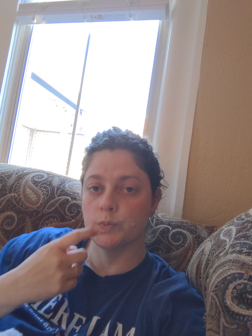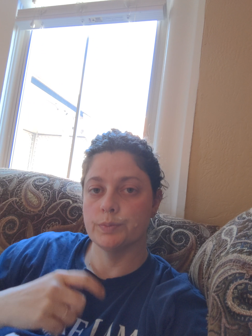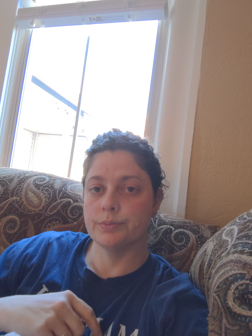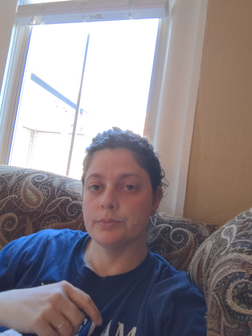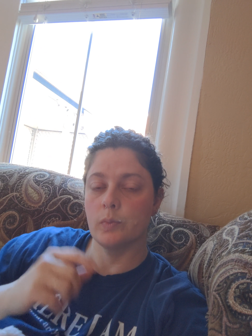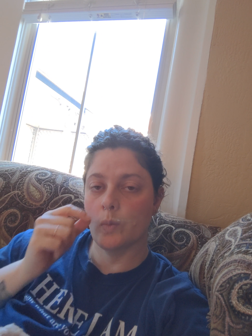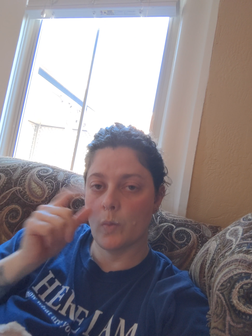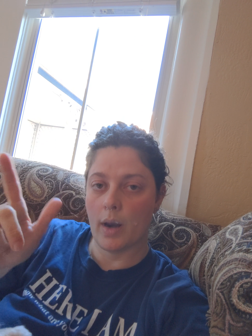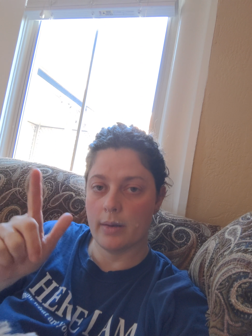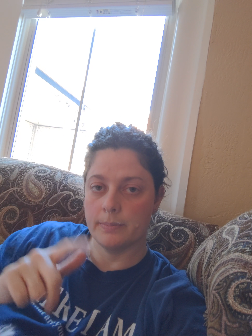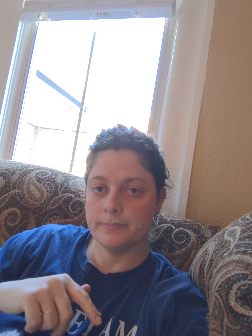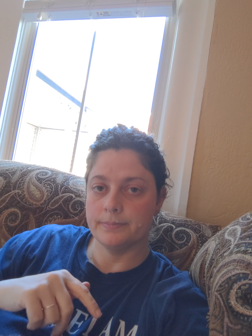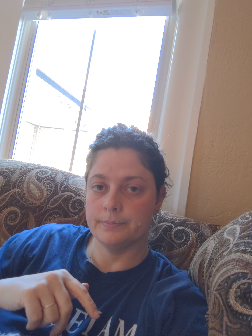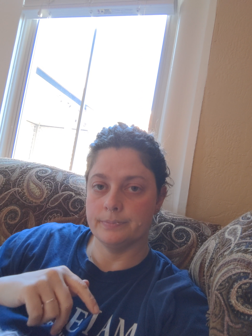awake